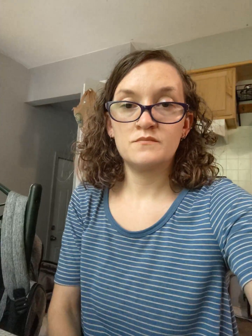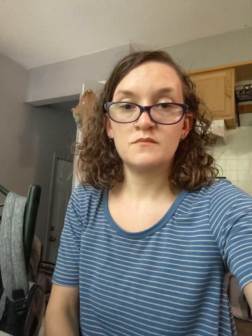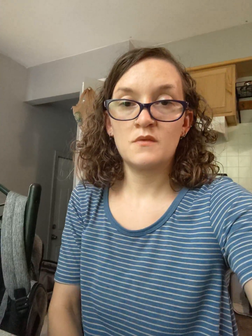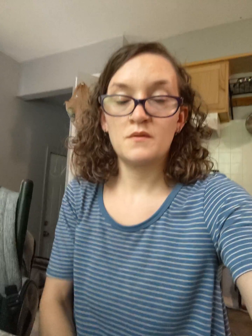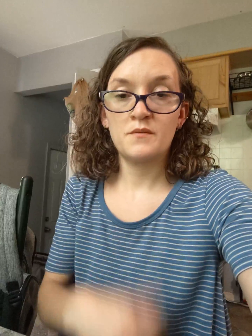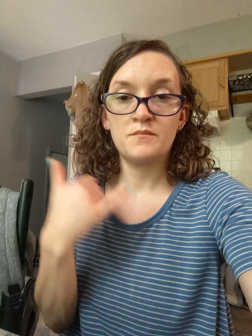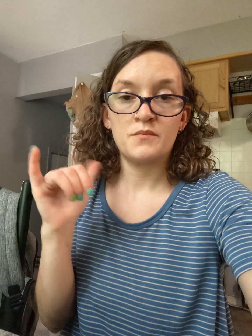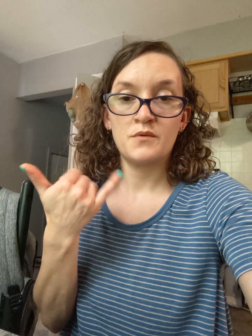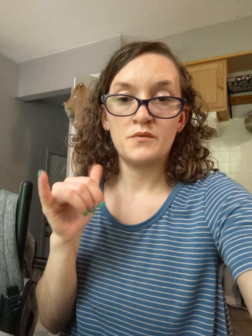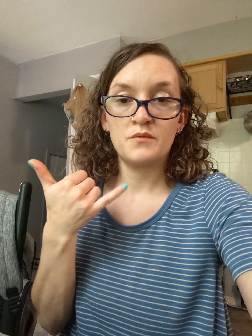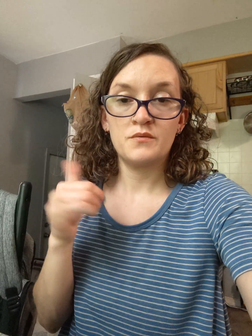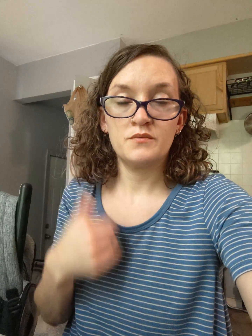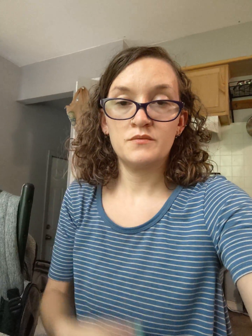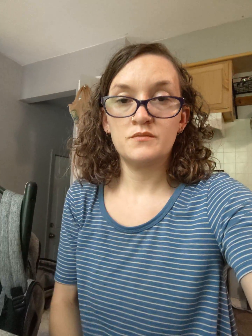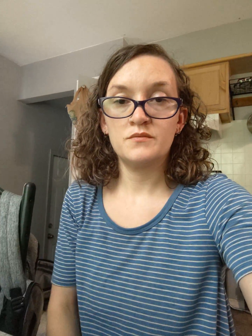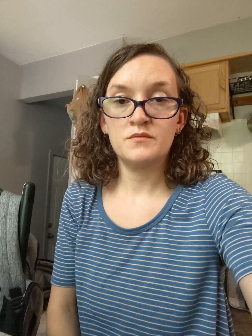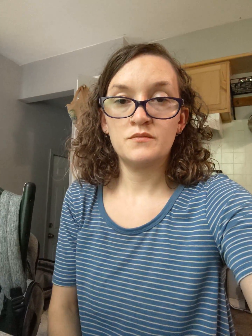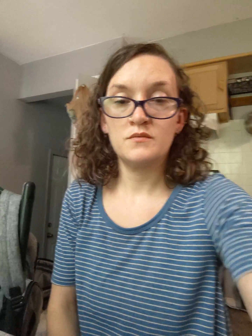party